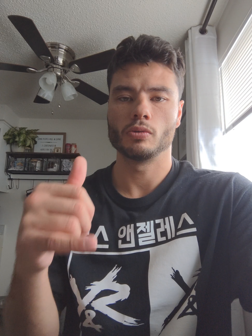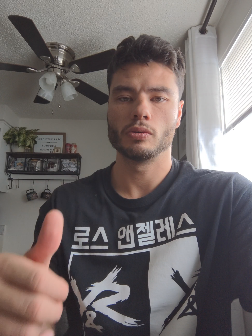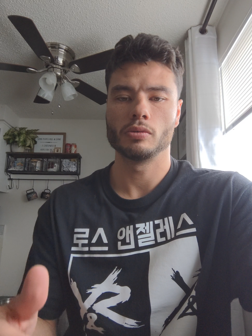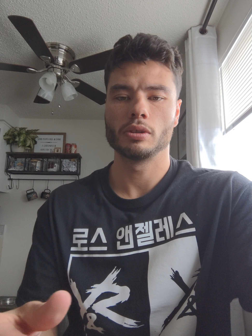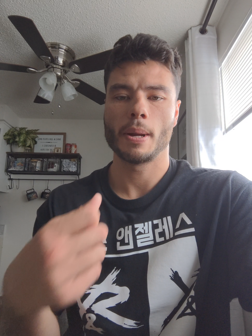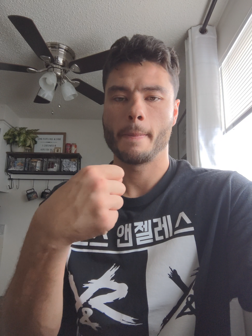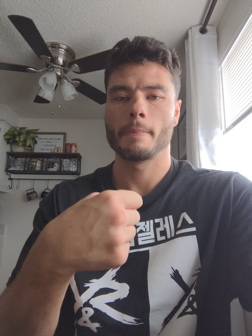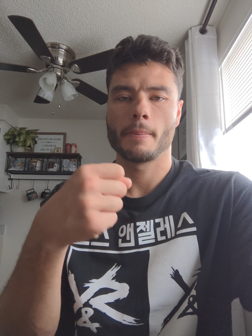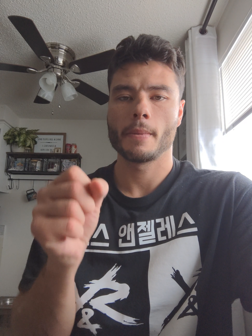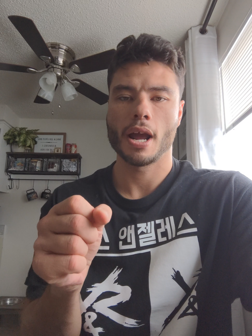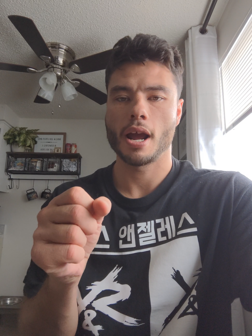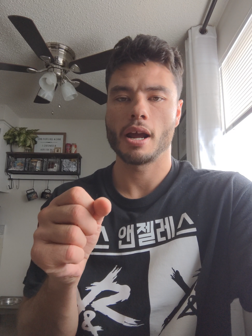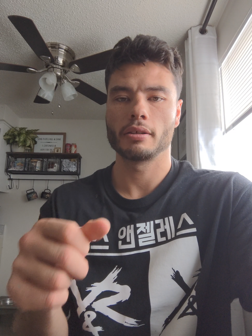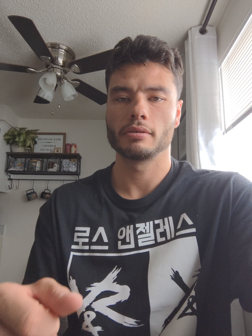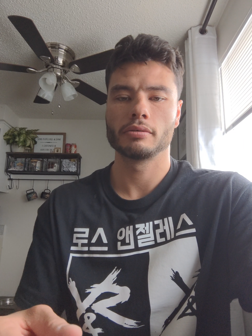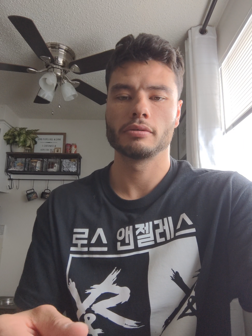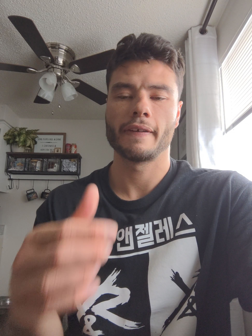make